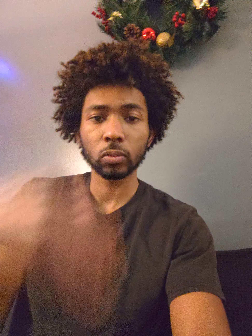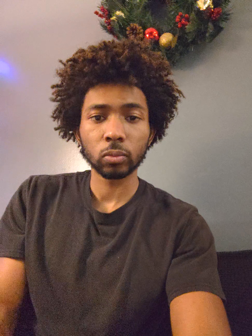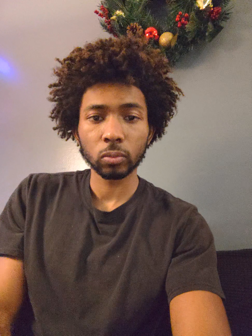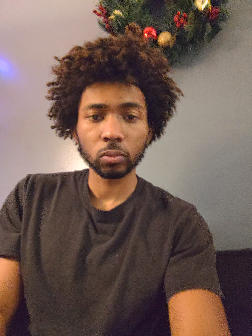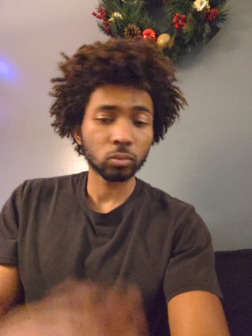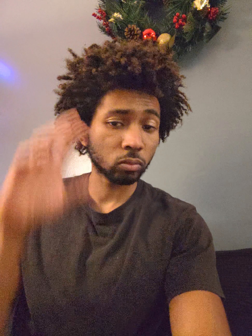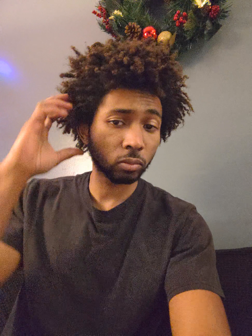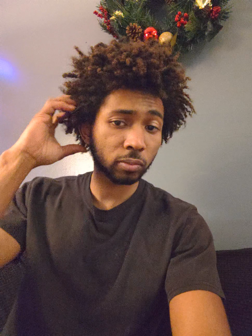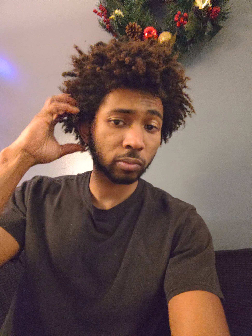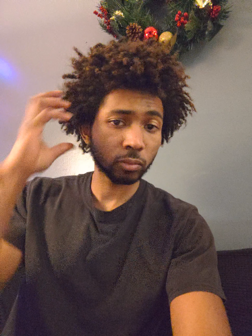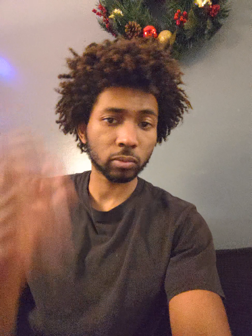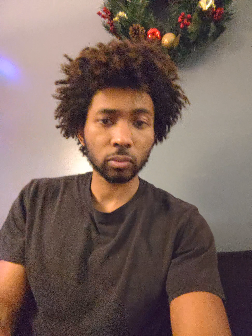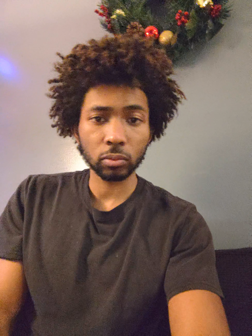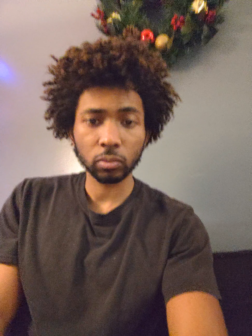radio